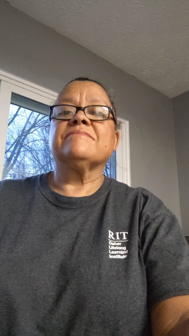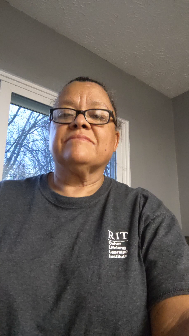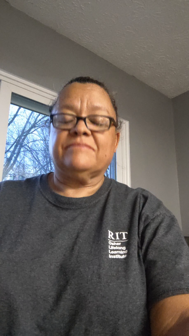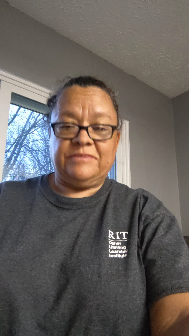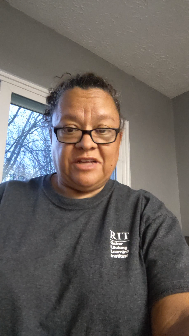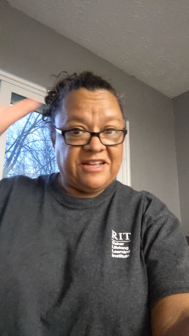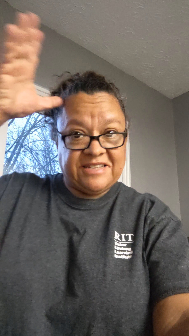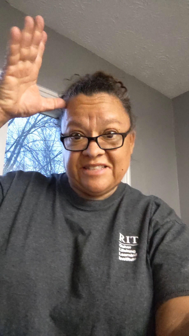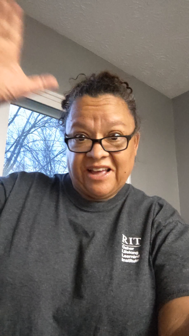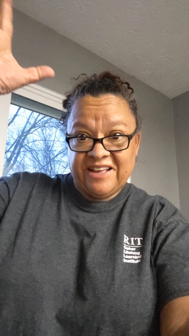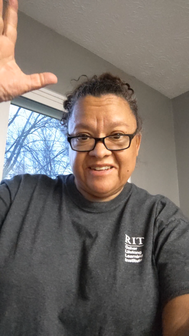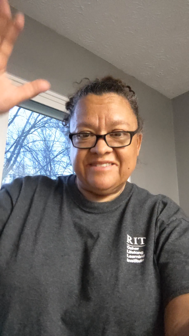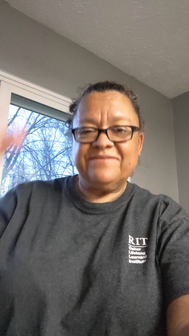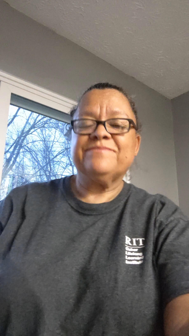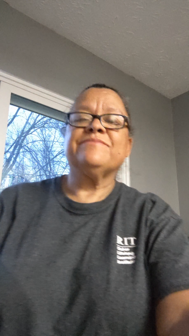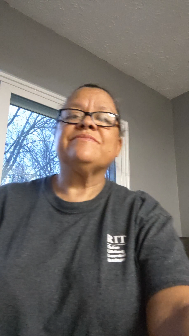deer